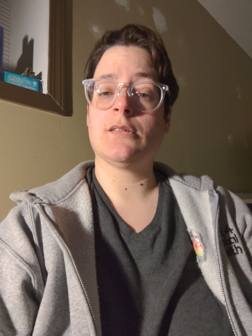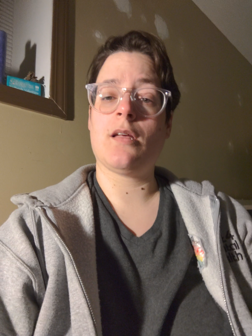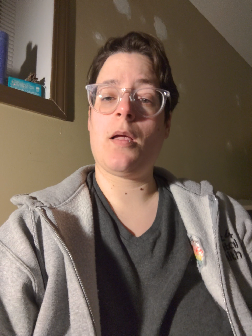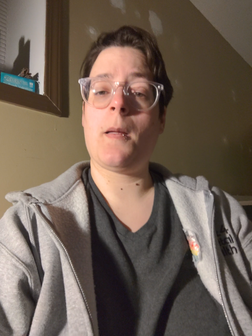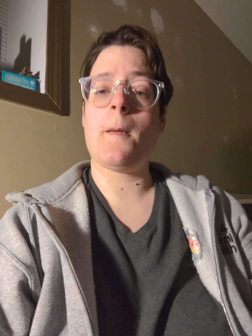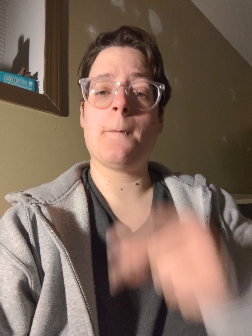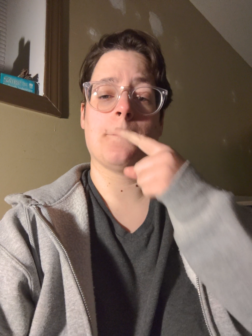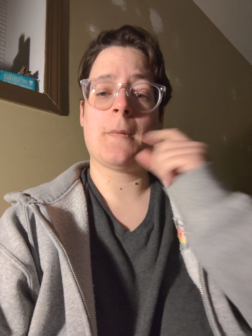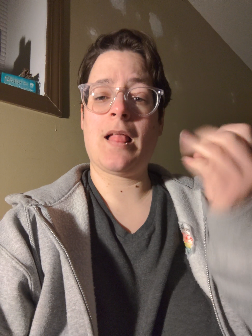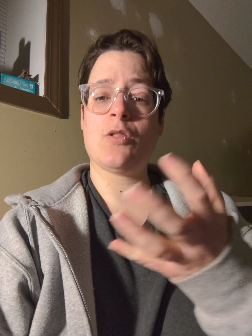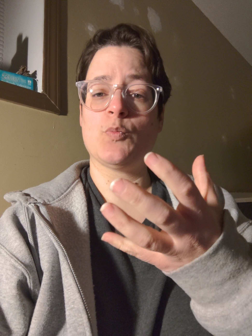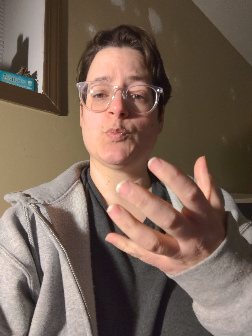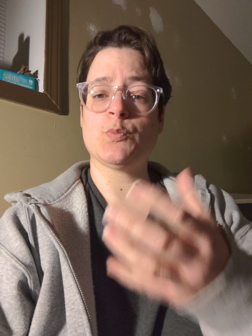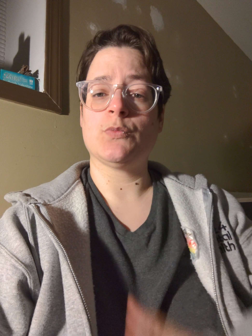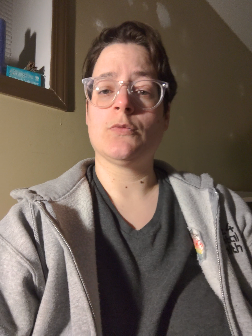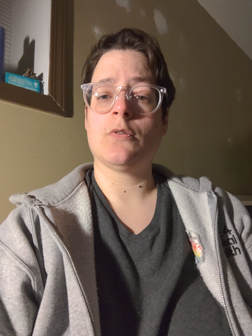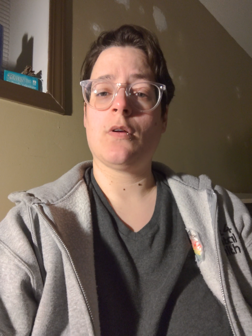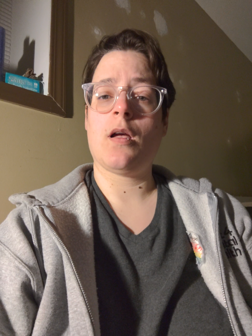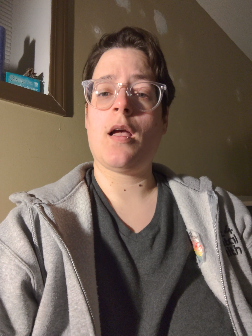balloon